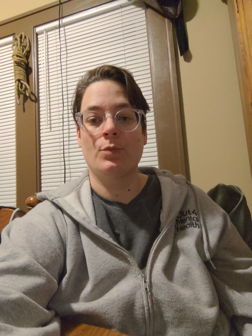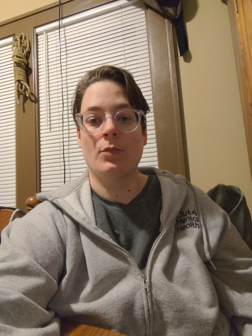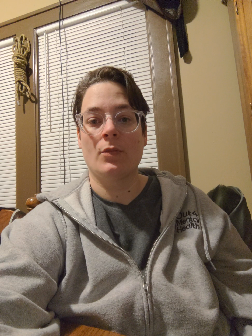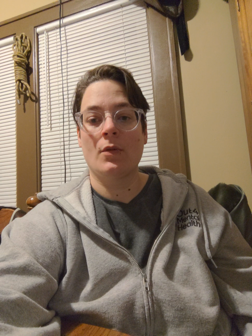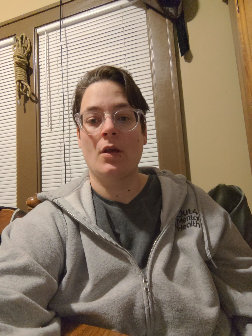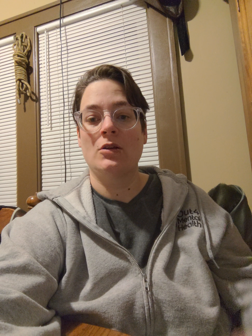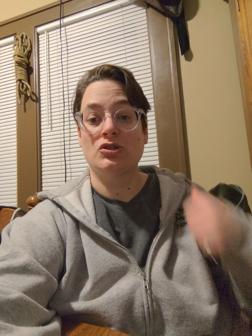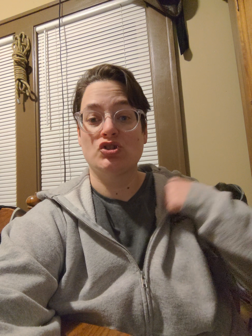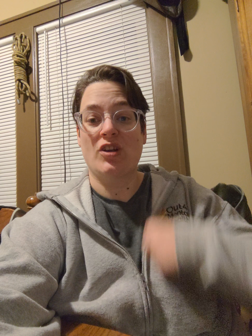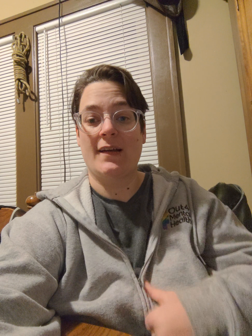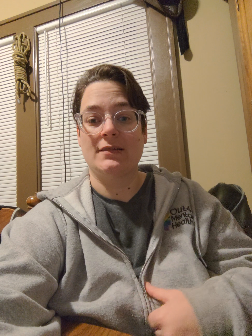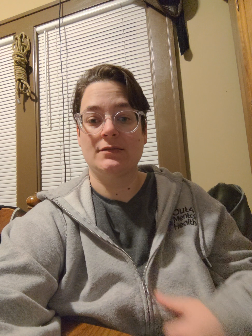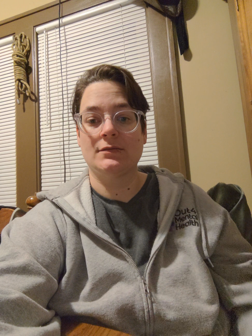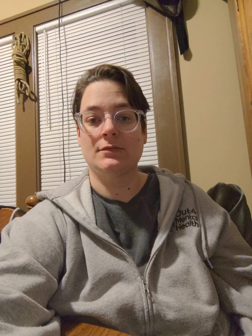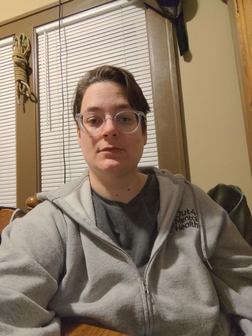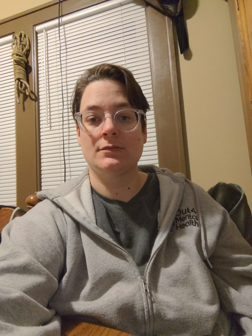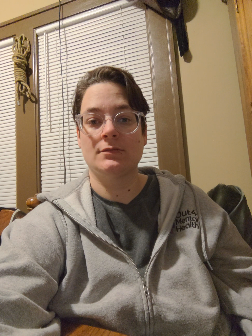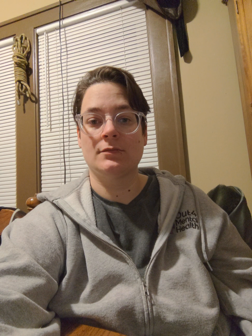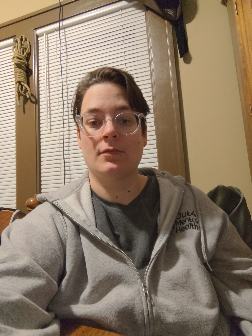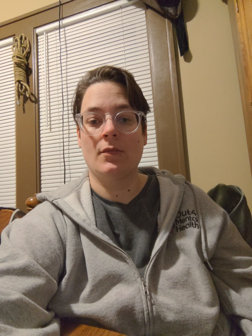jacket